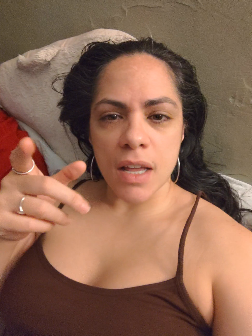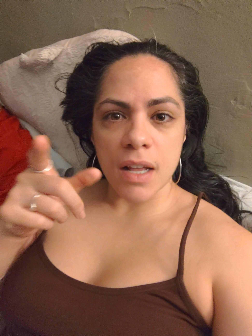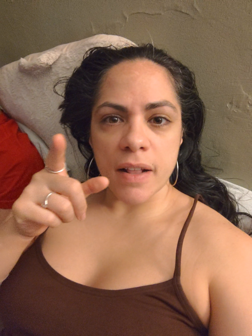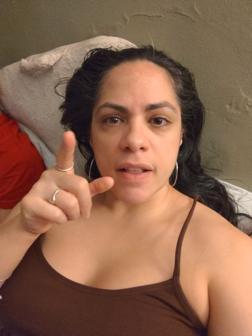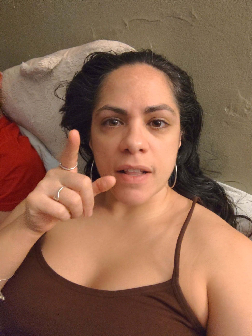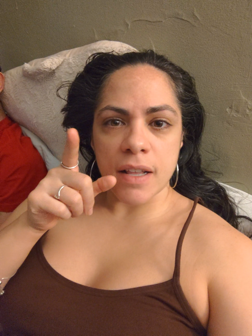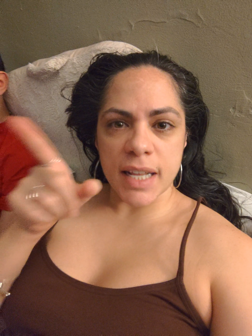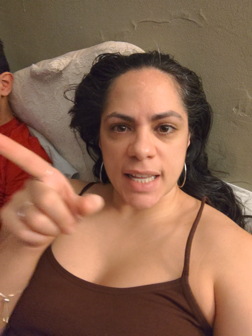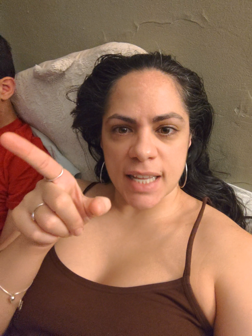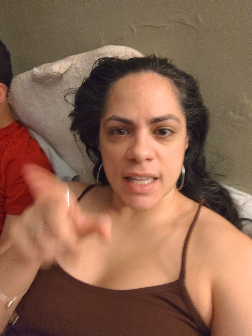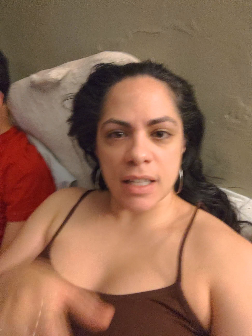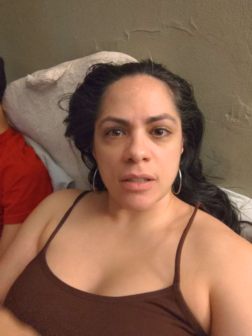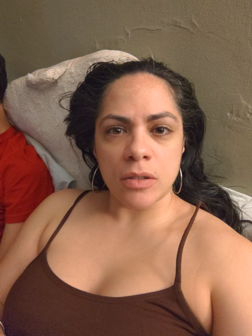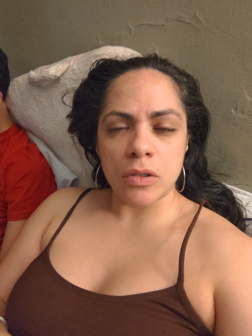he/she/it